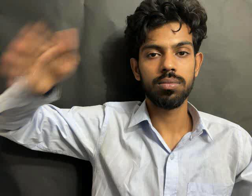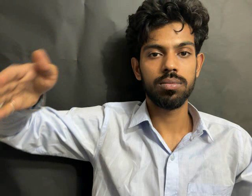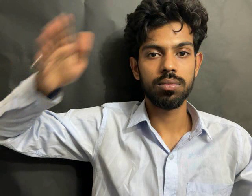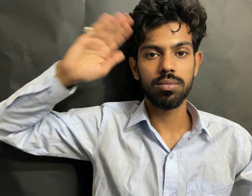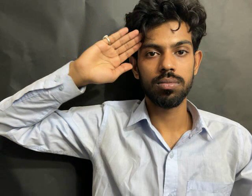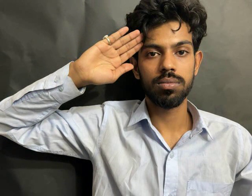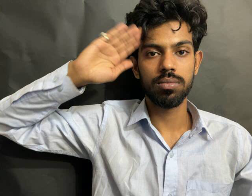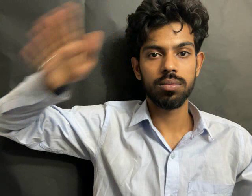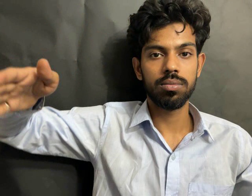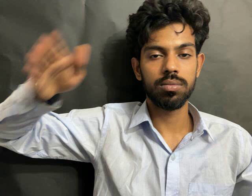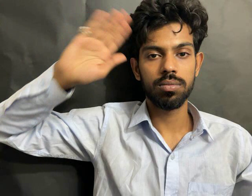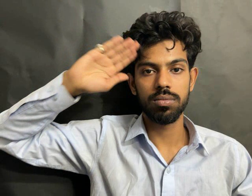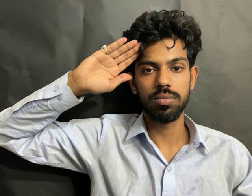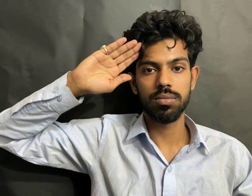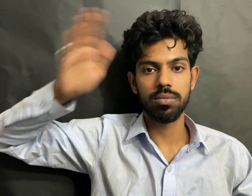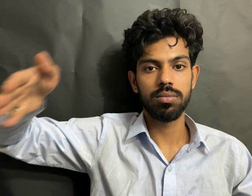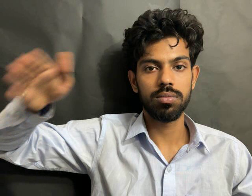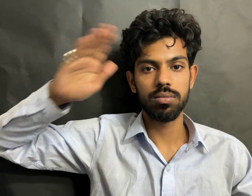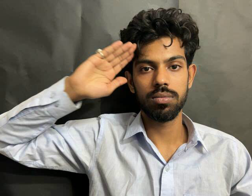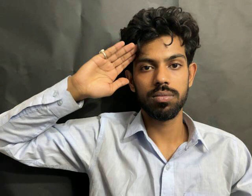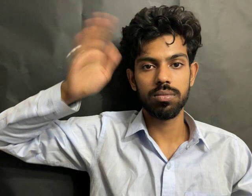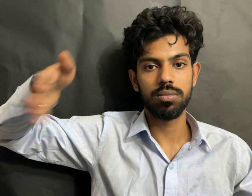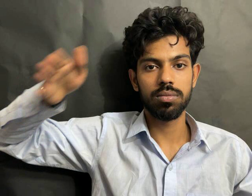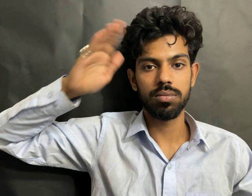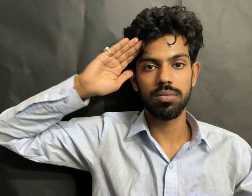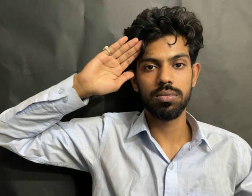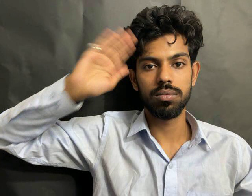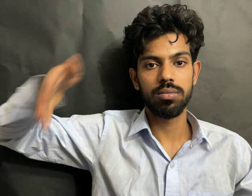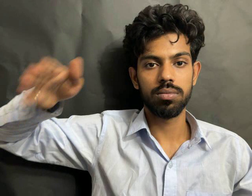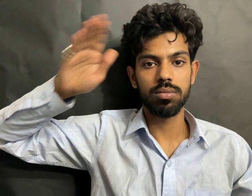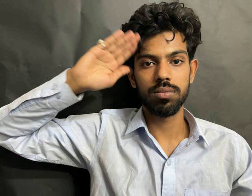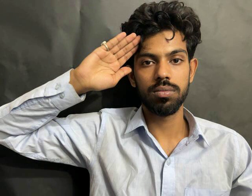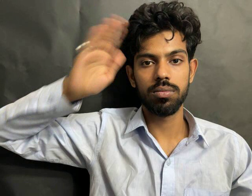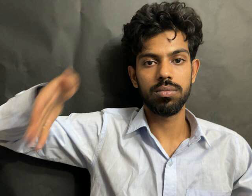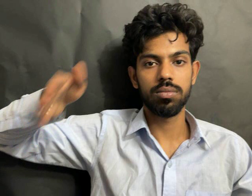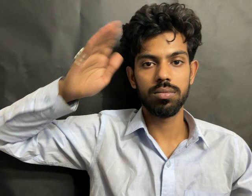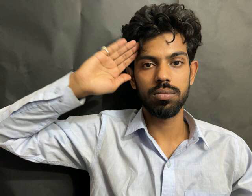hello